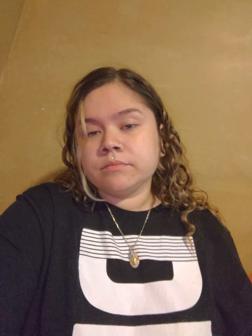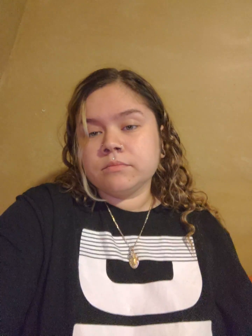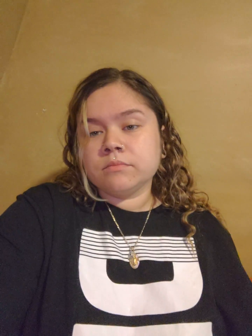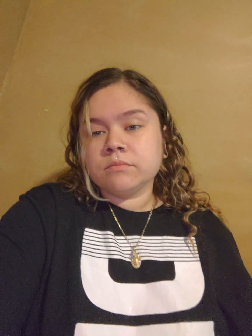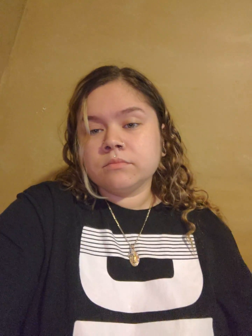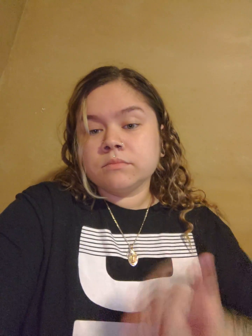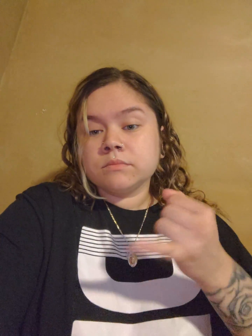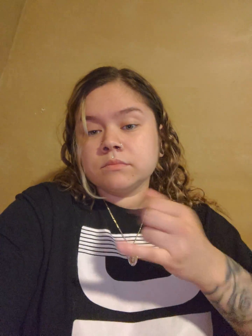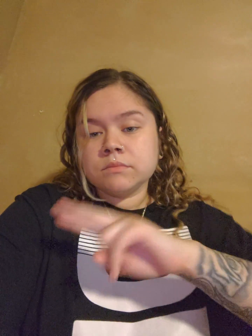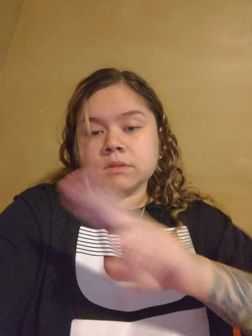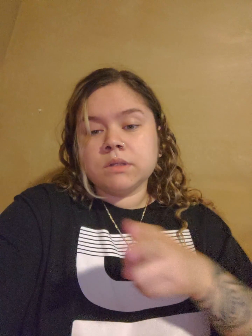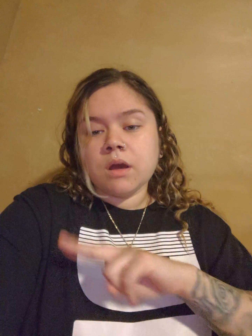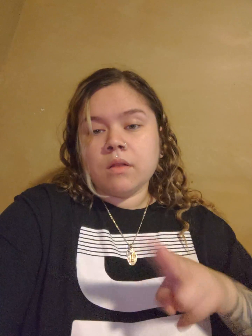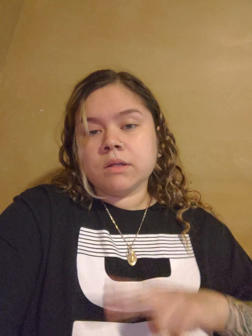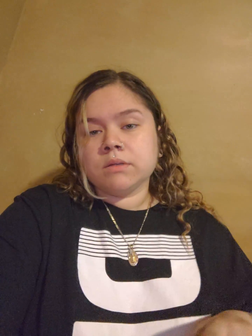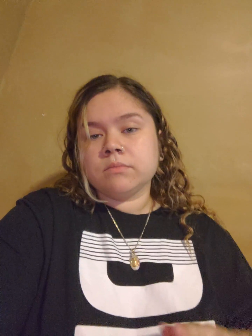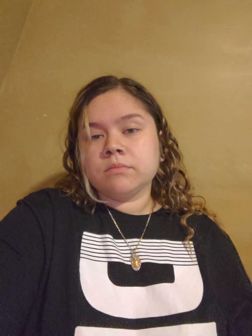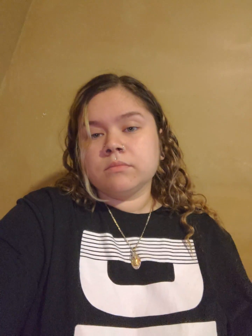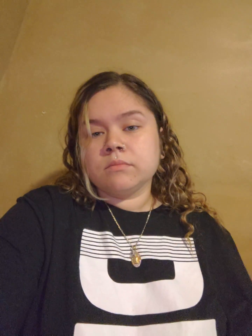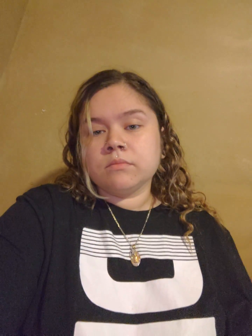jelly